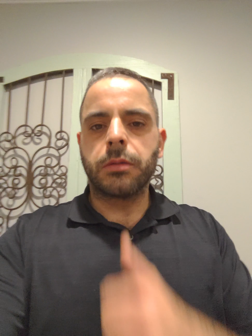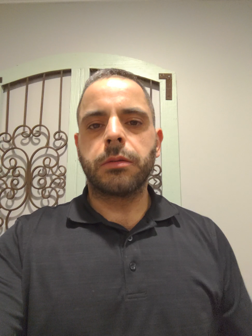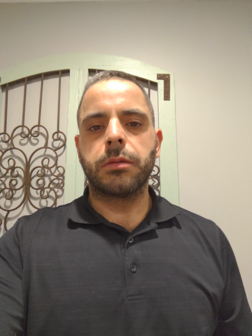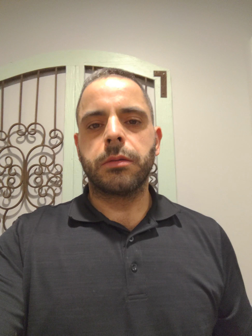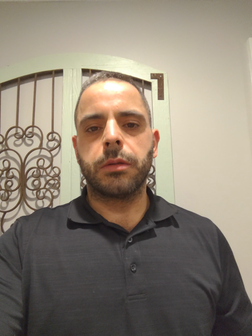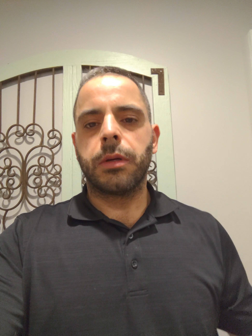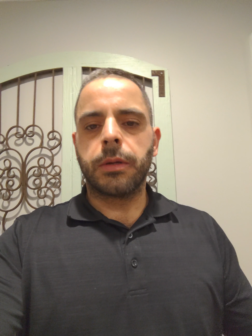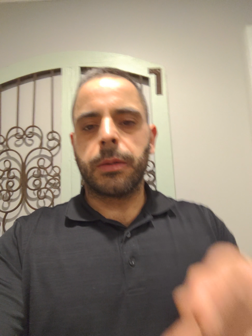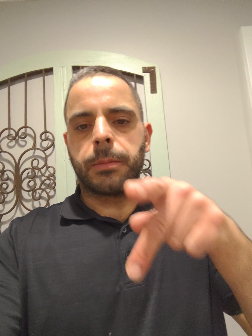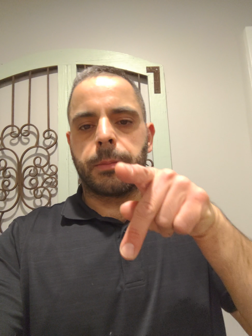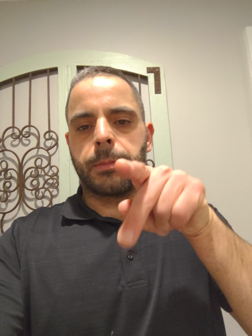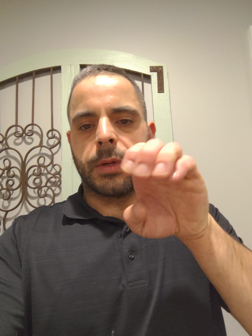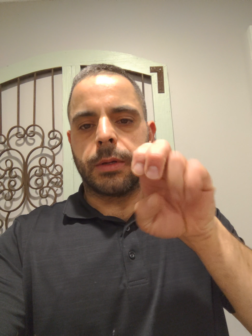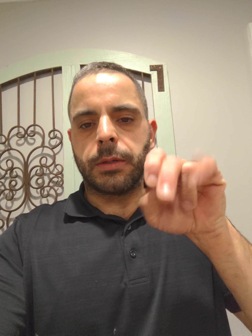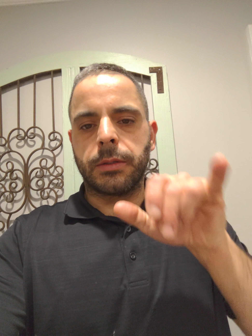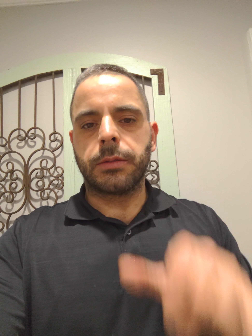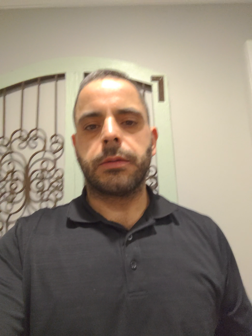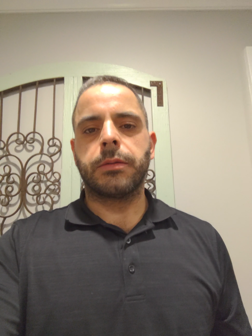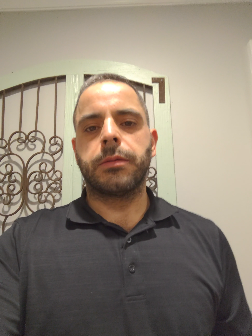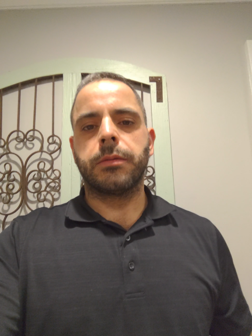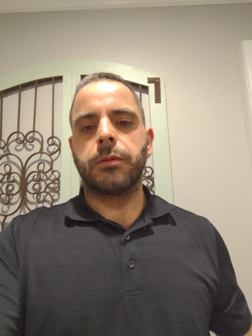penny